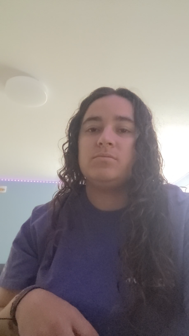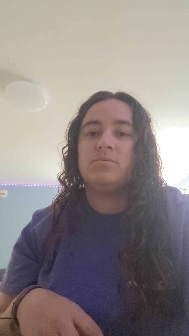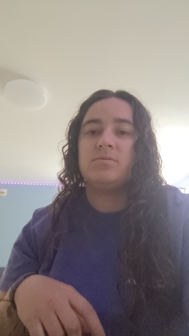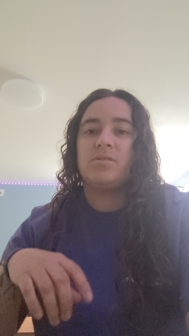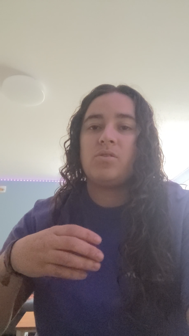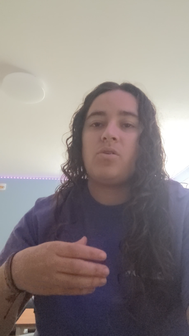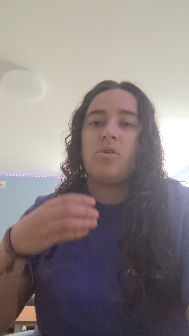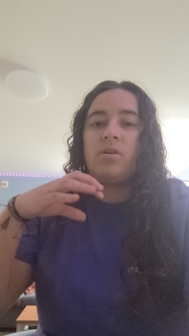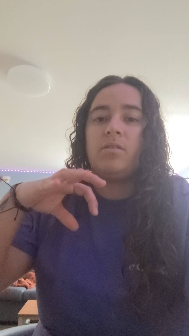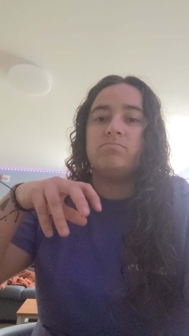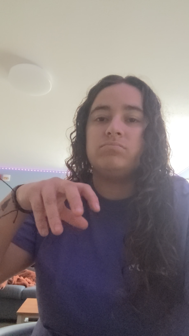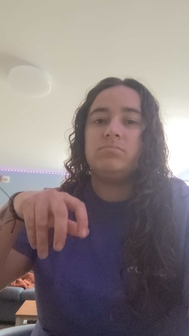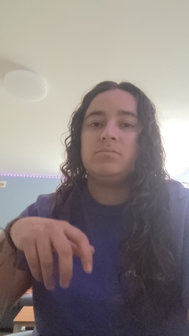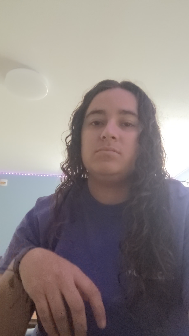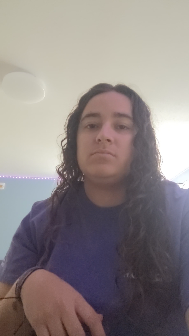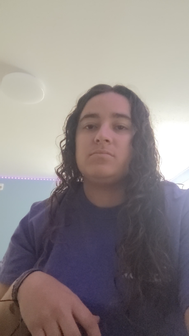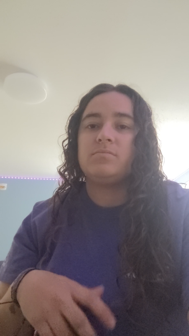jar